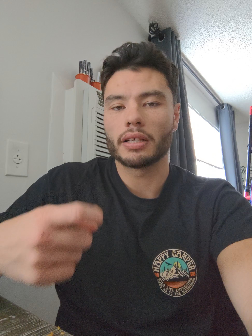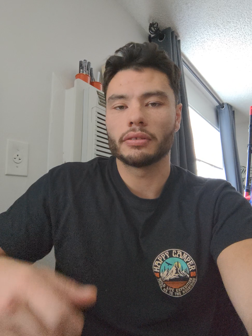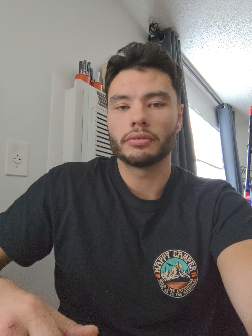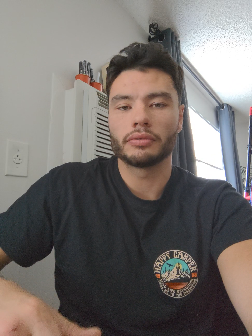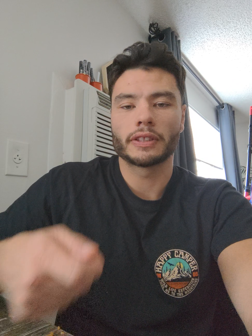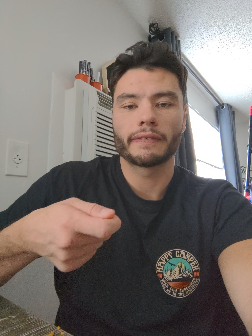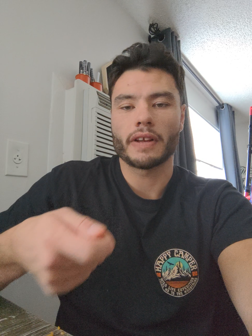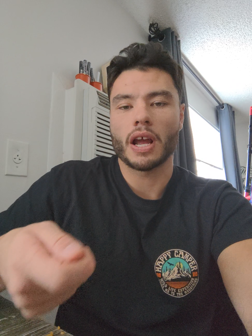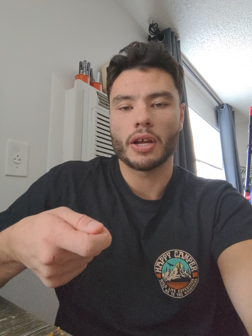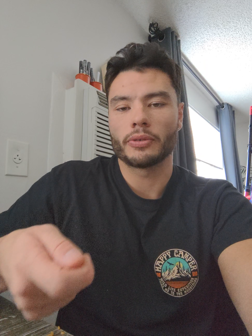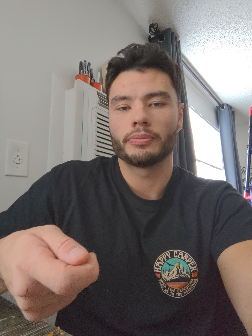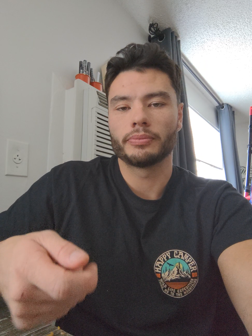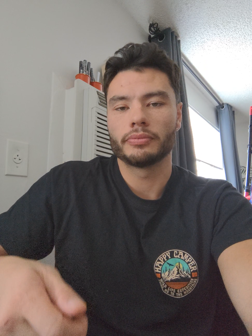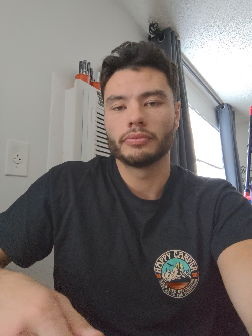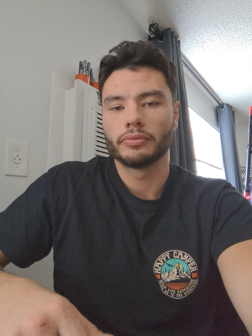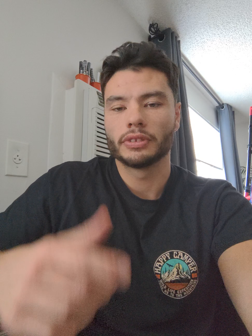vacuum